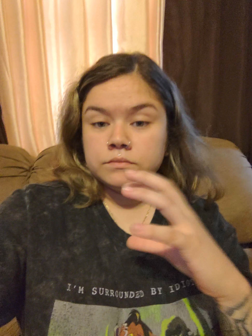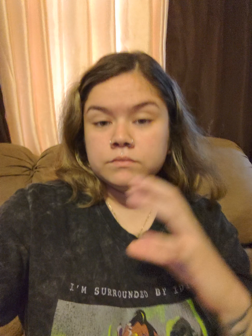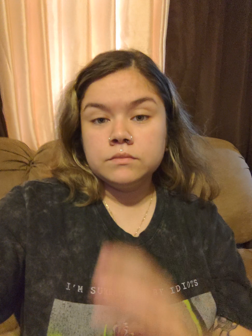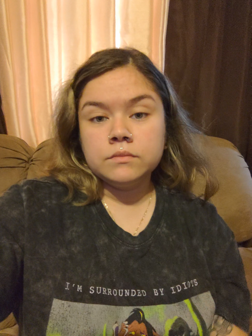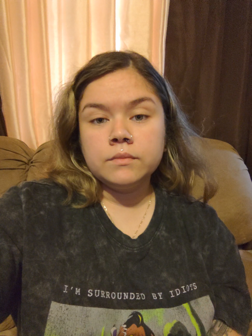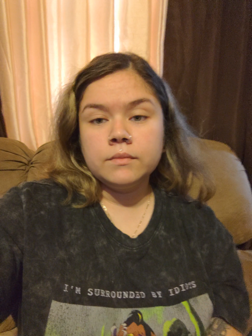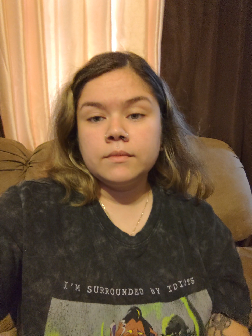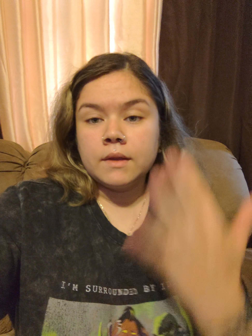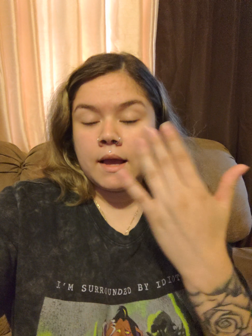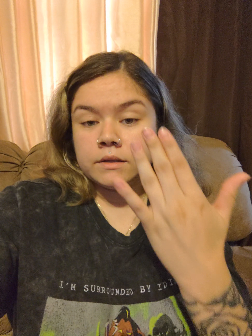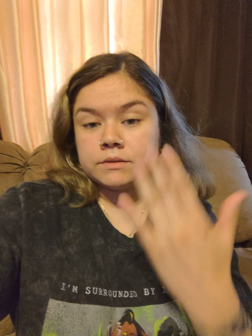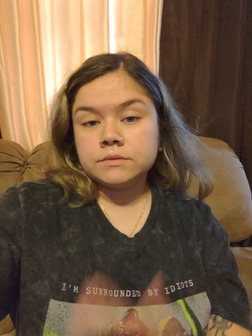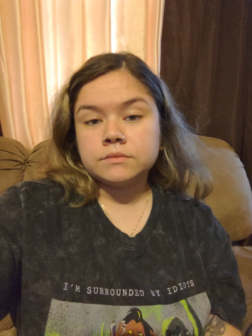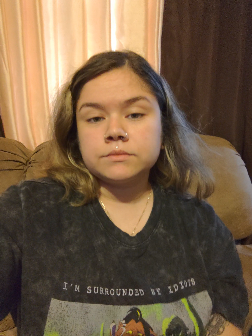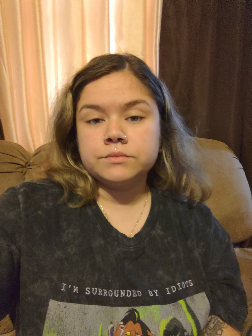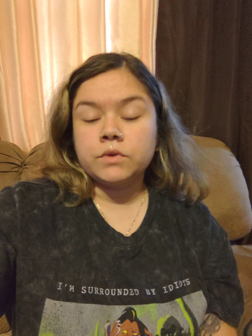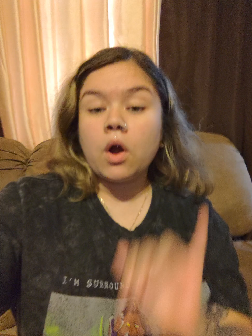hand